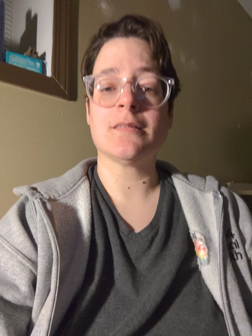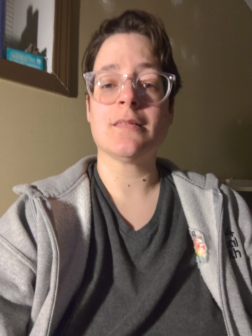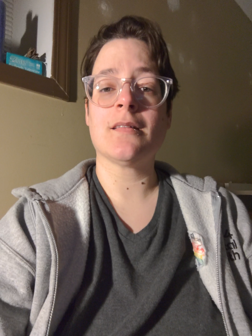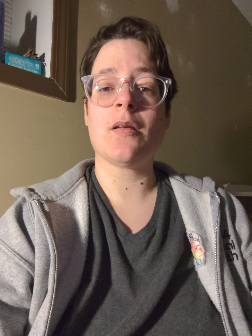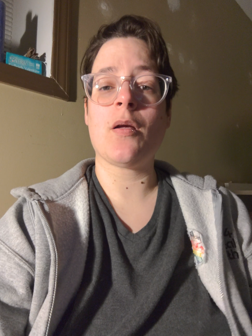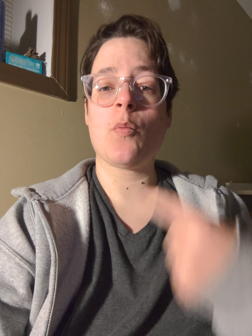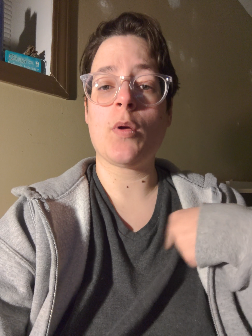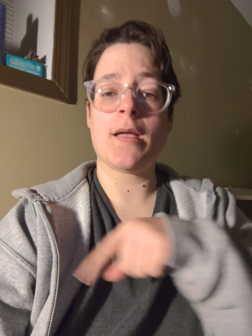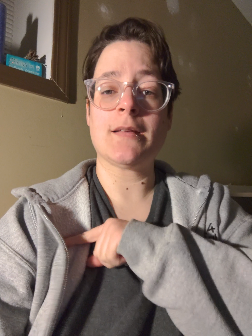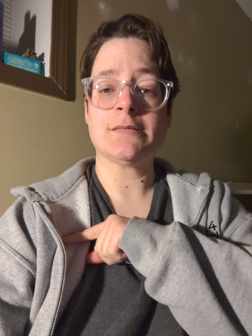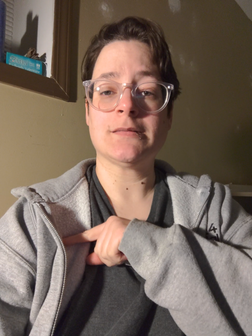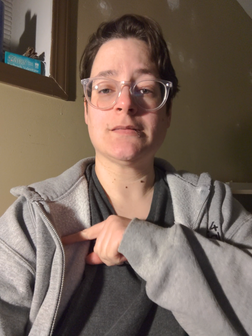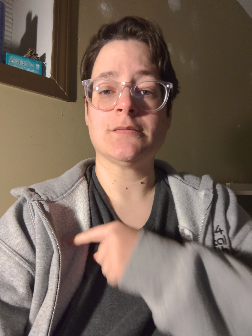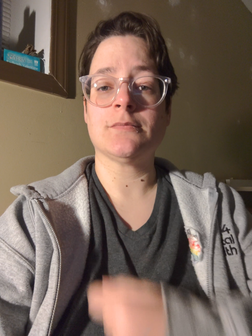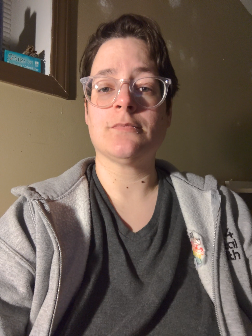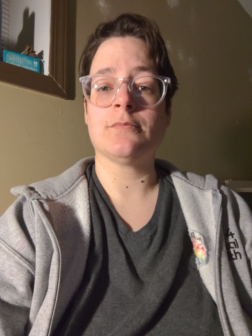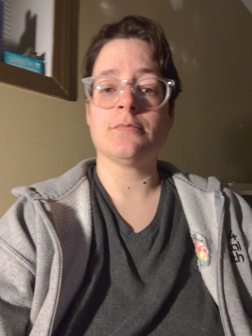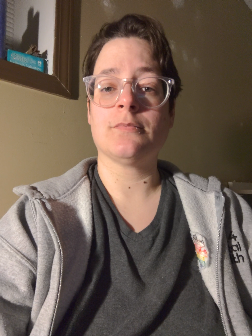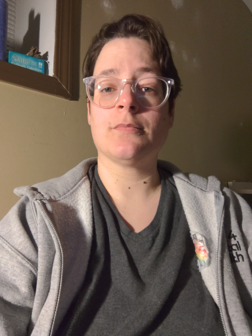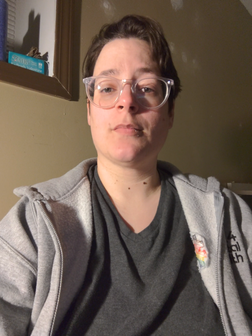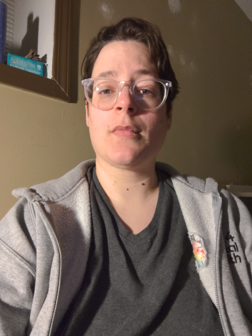we